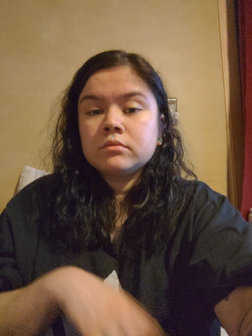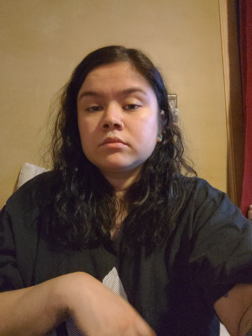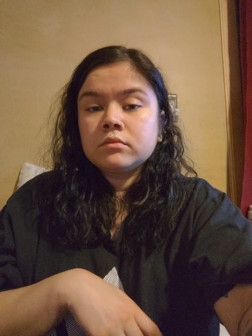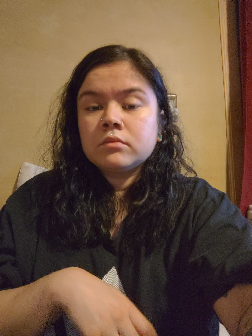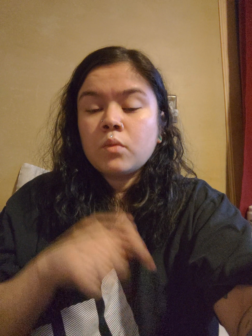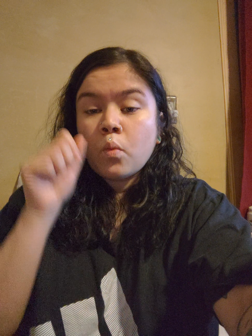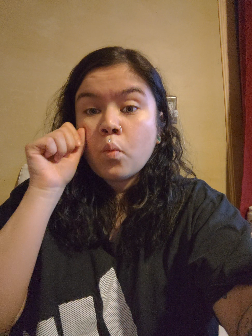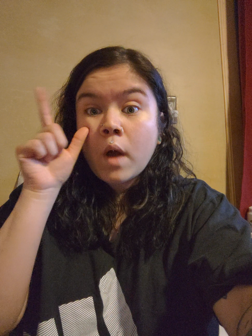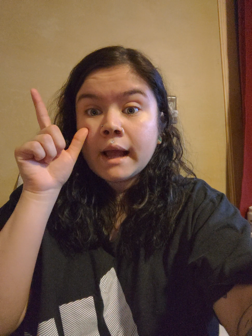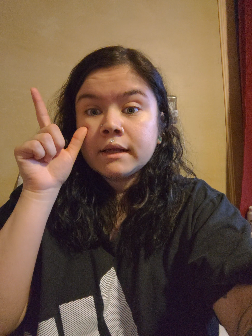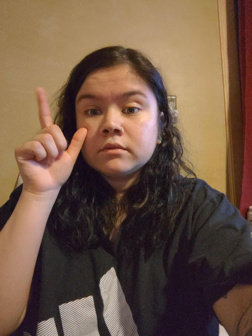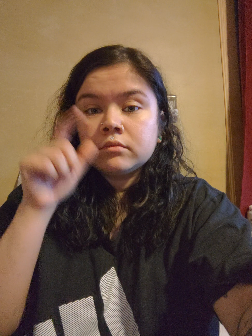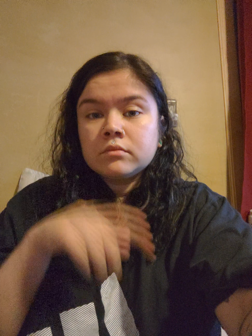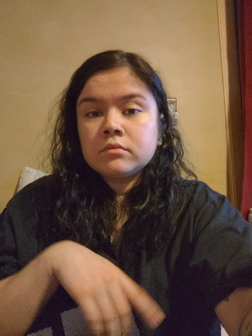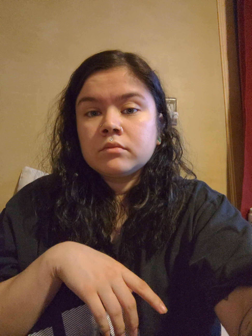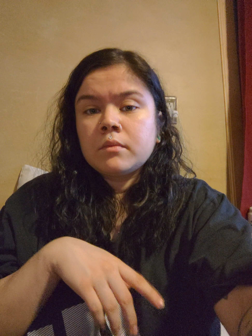wake